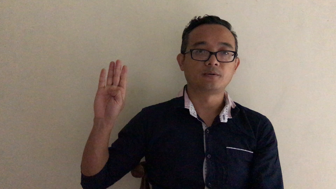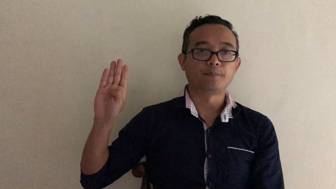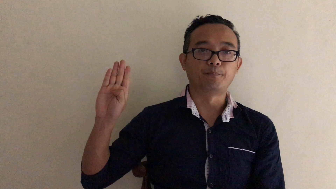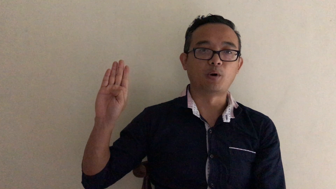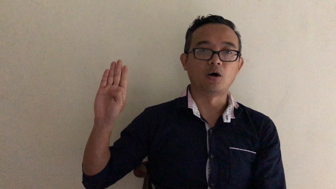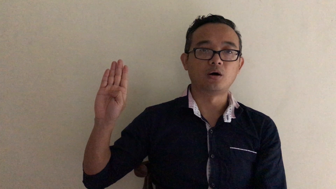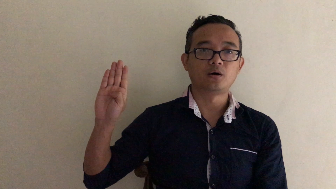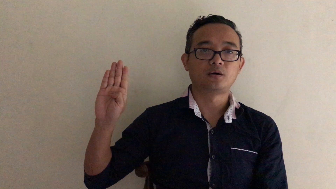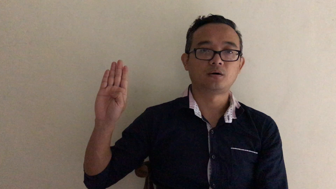ब